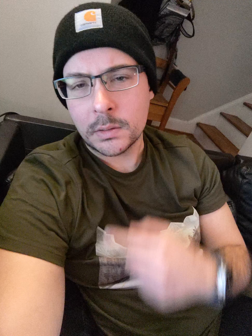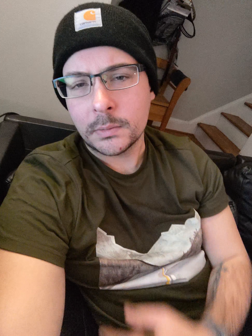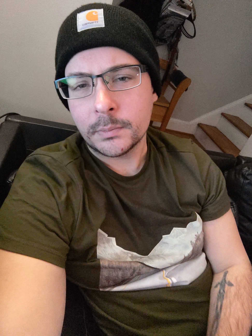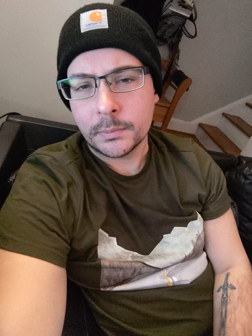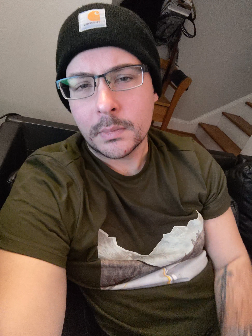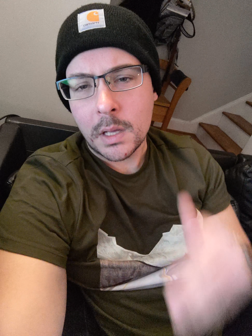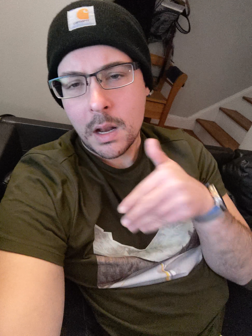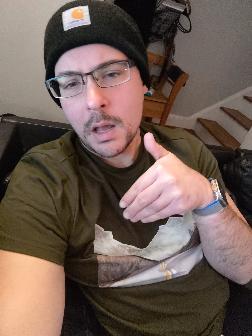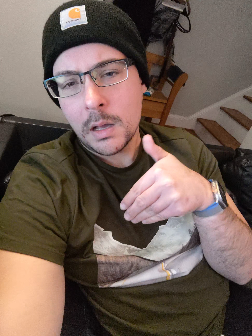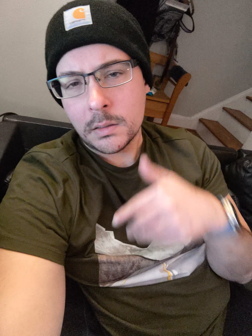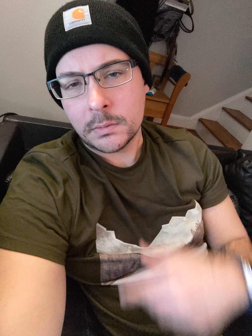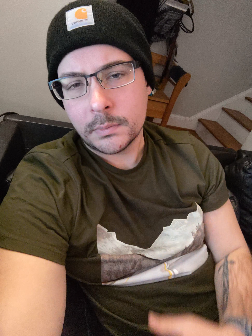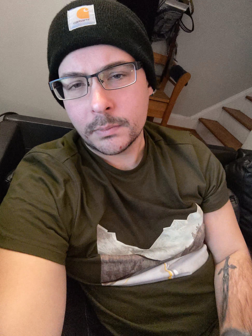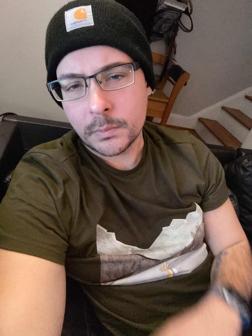night